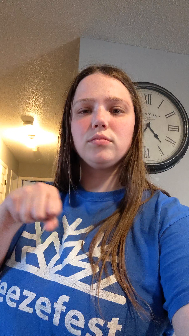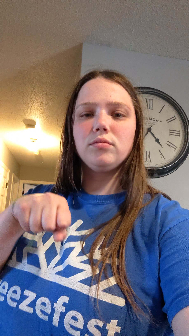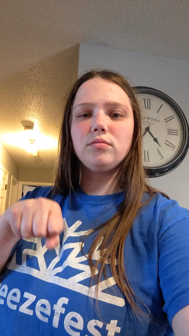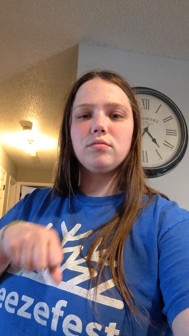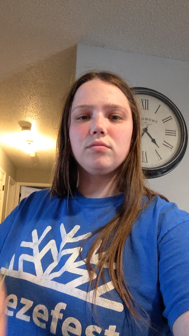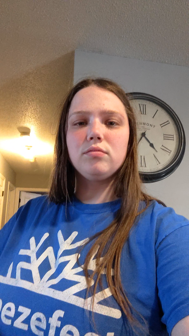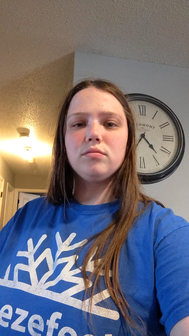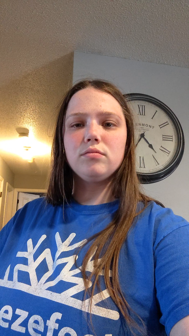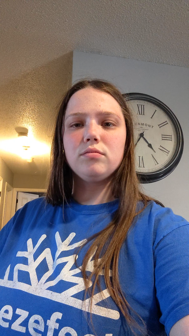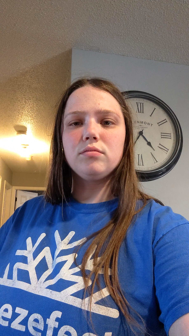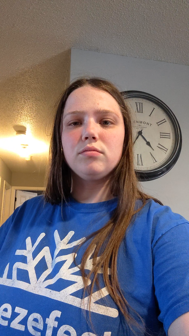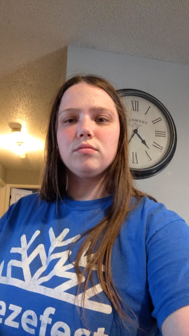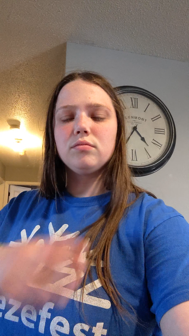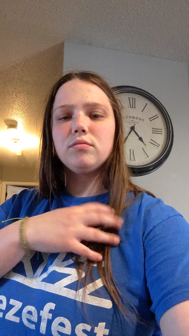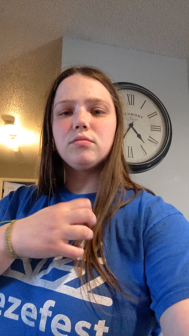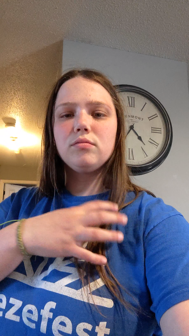bear